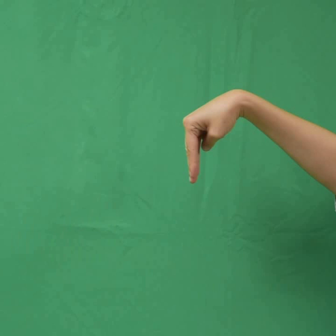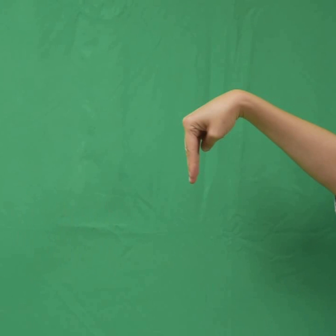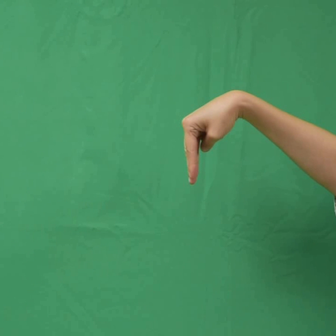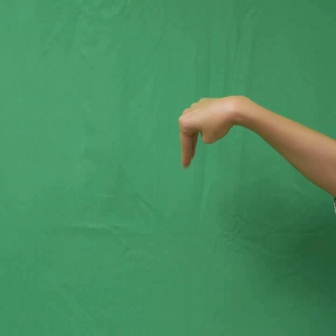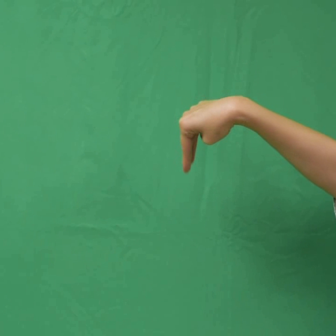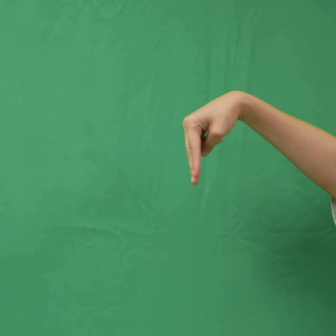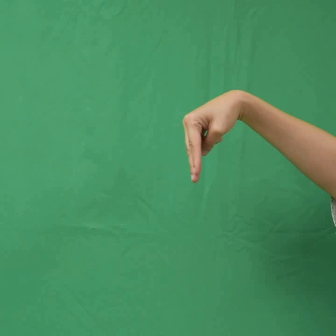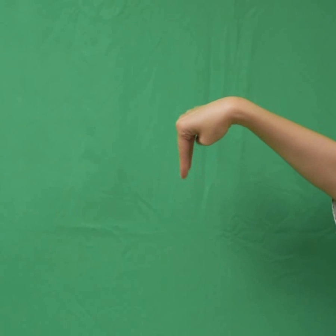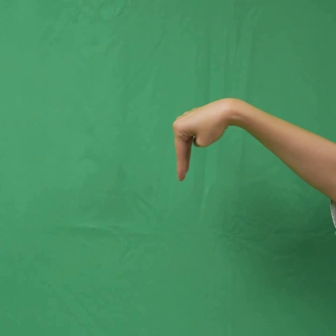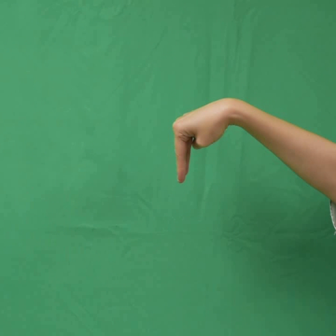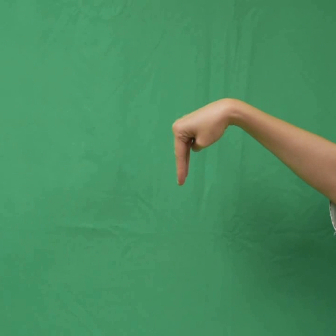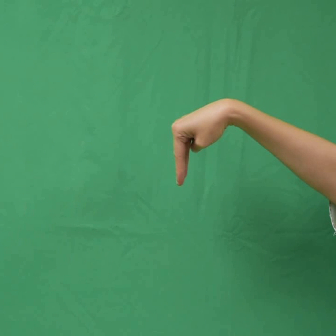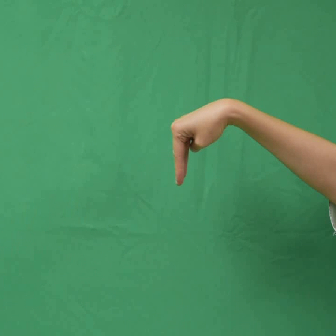Ñ